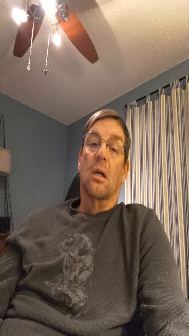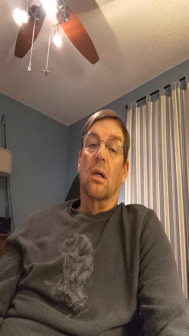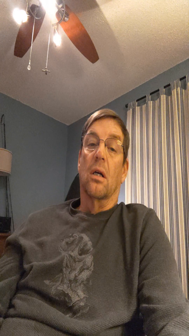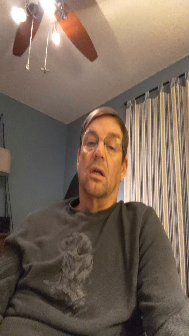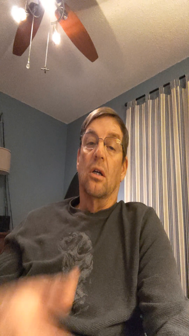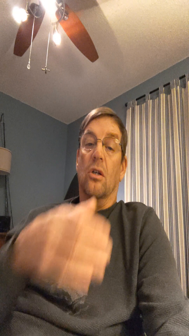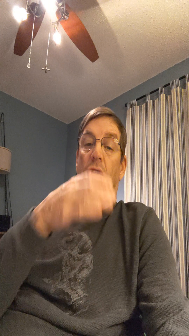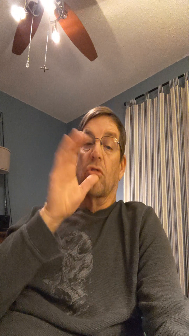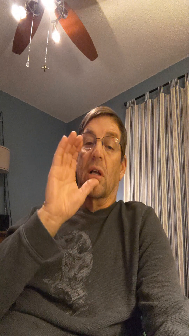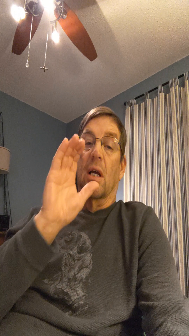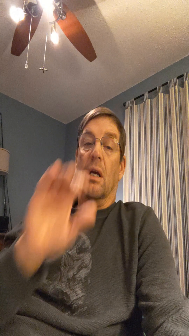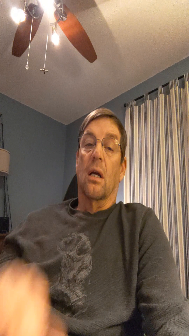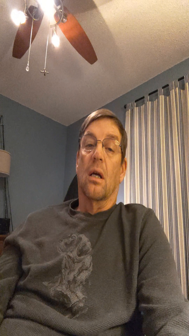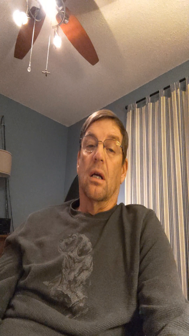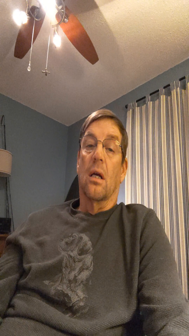drink